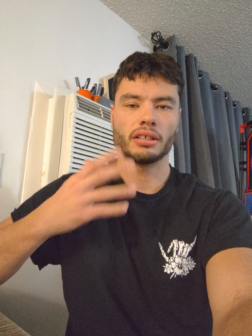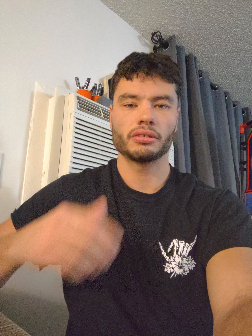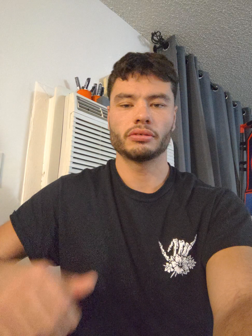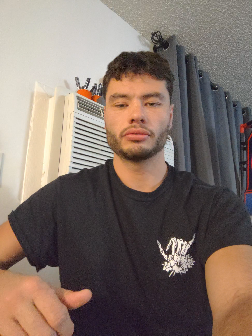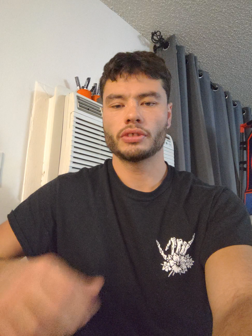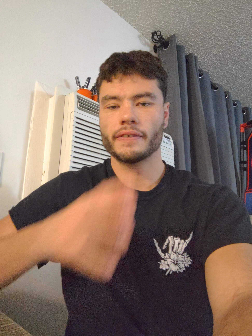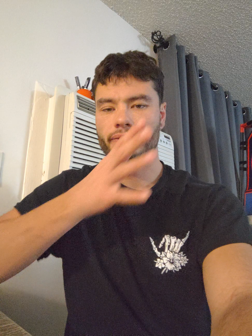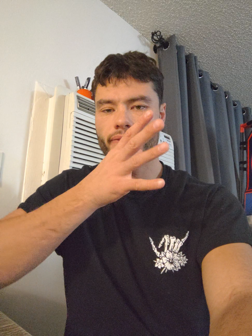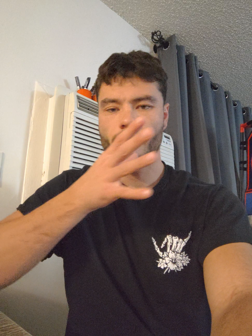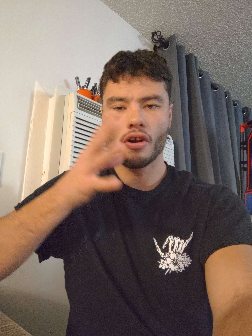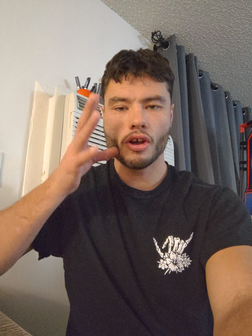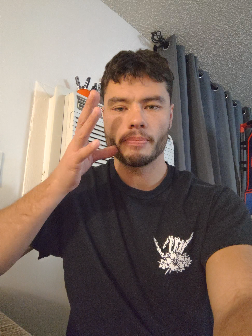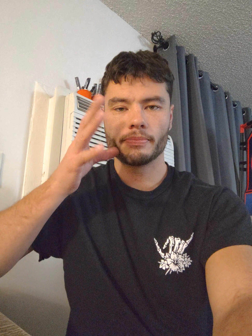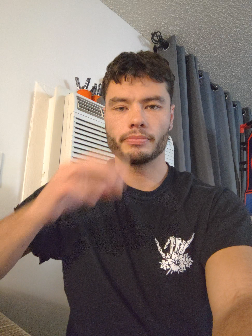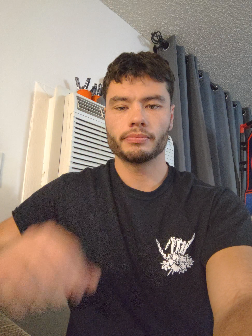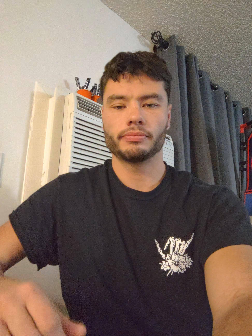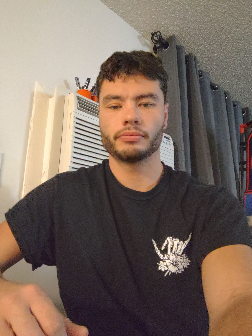farm